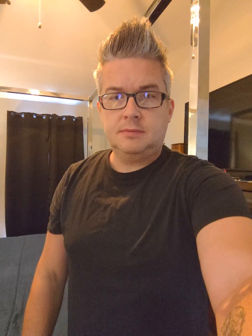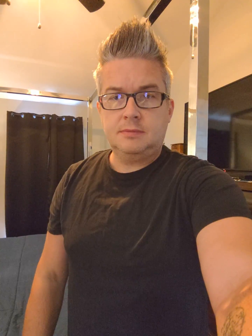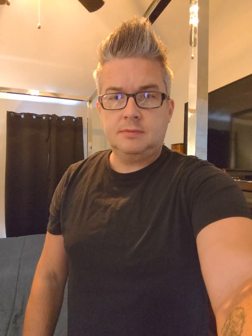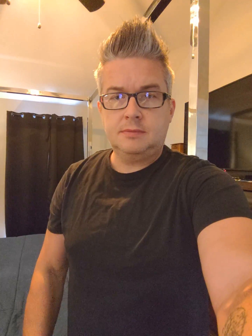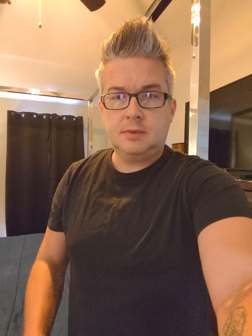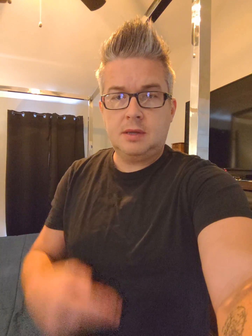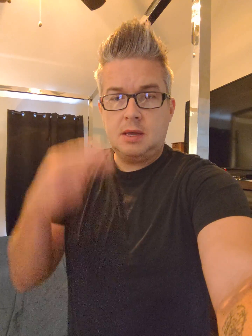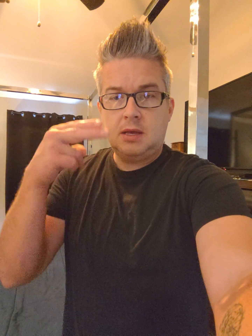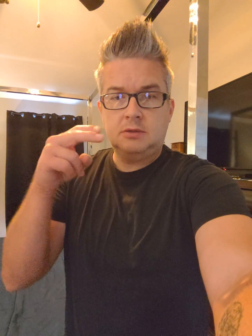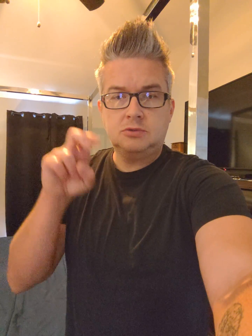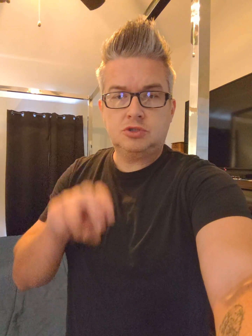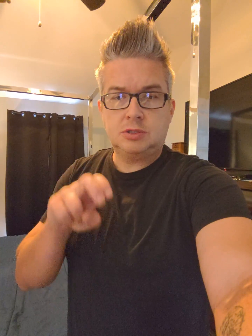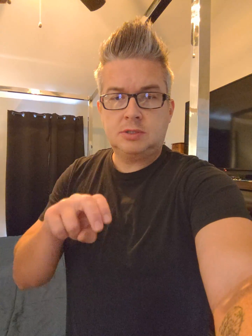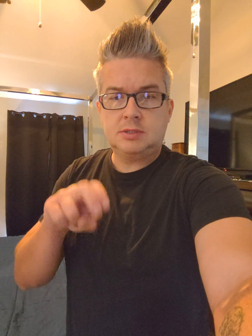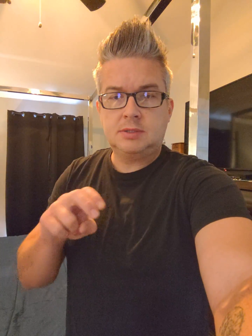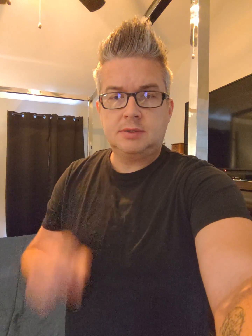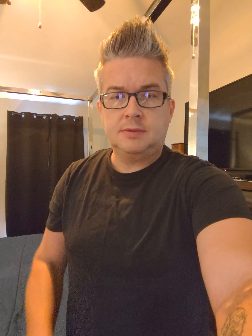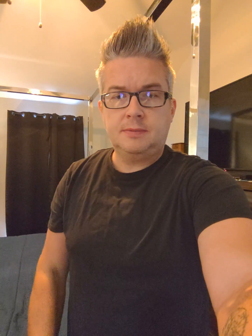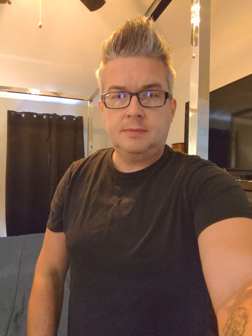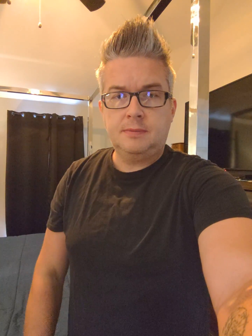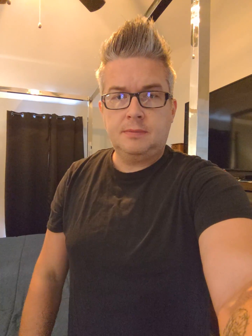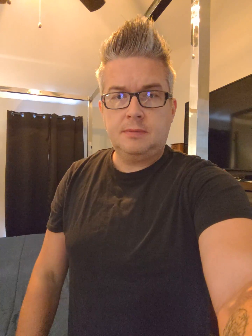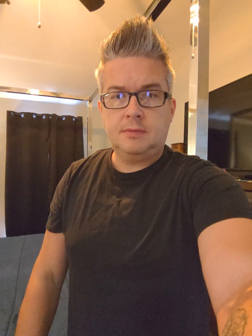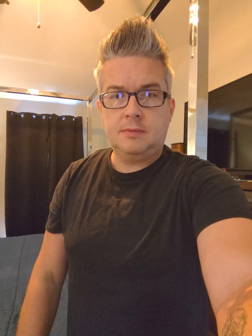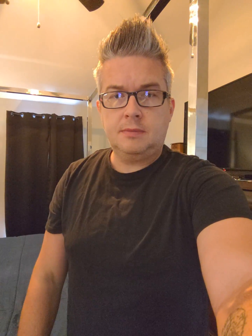high chair